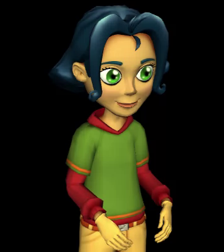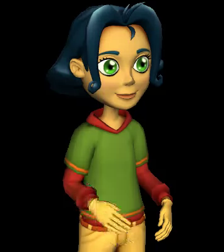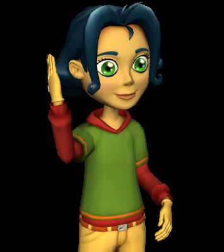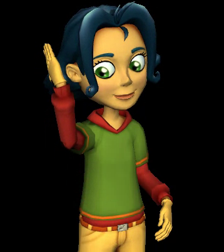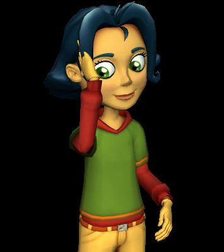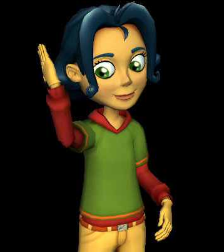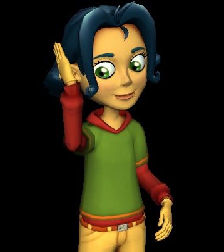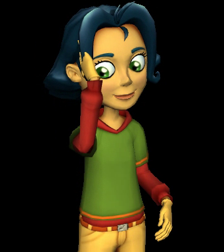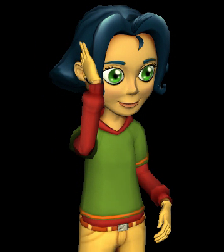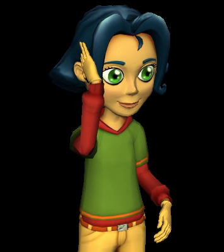أعلم